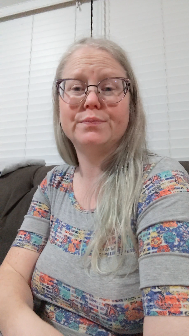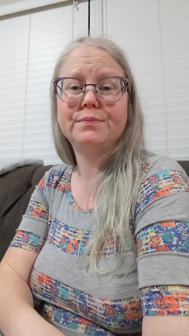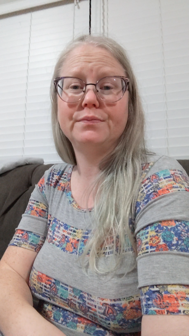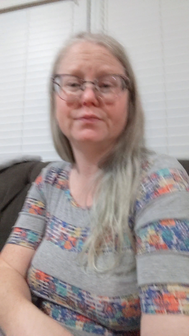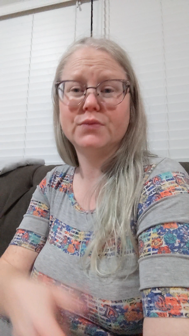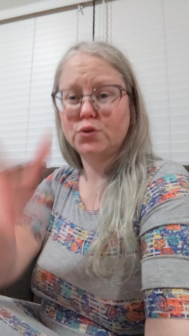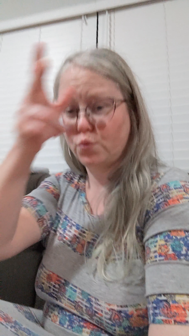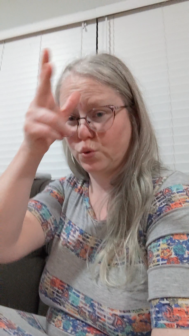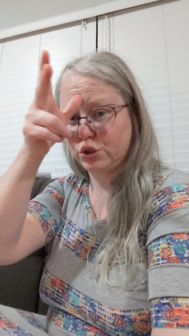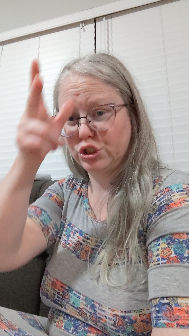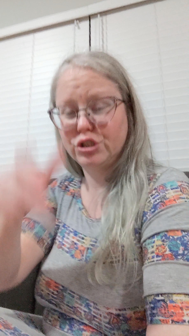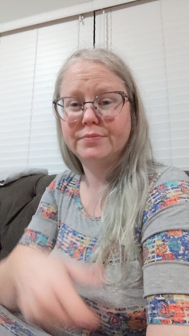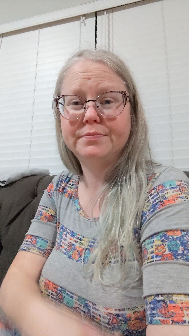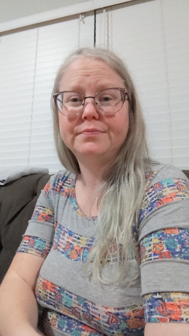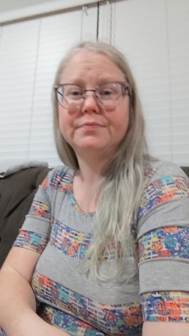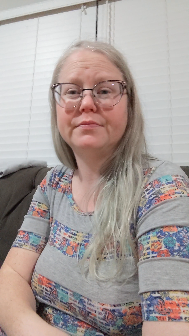rooster